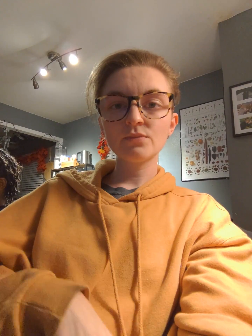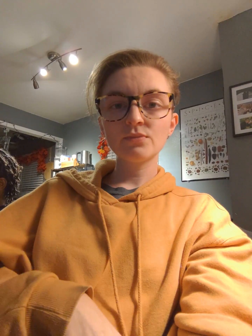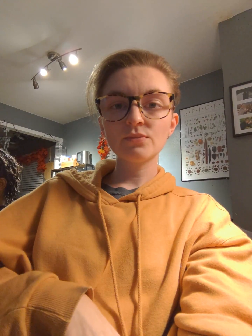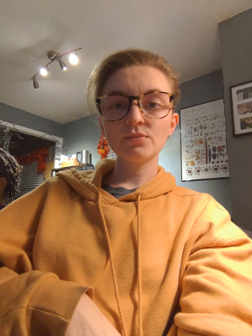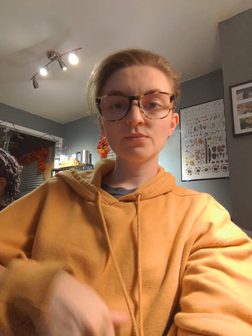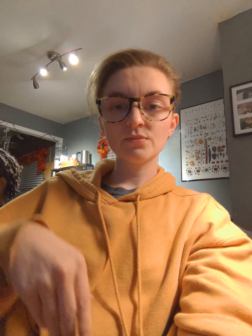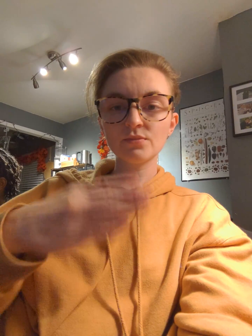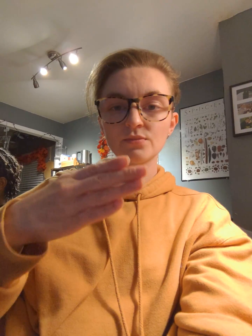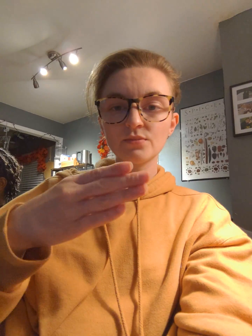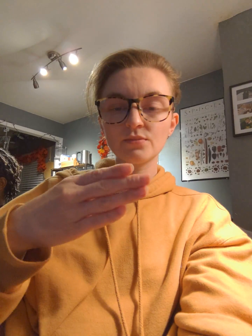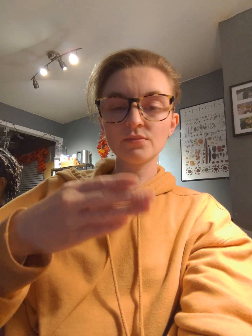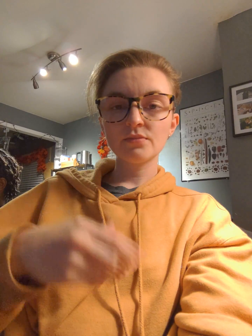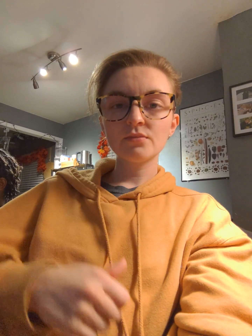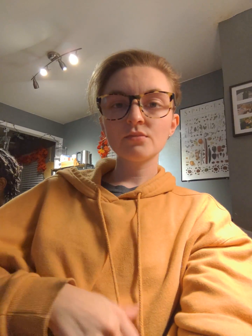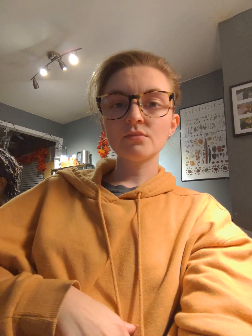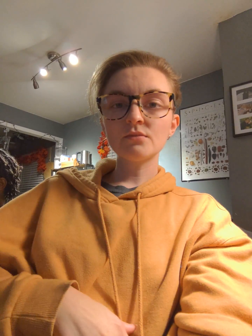kick